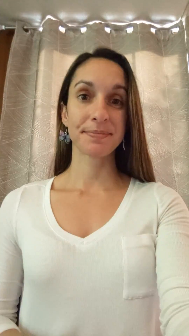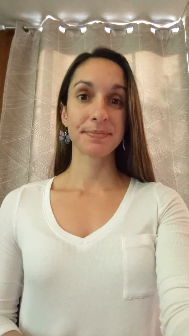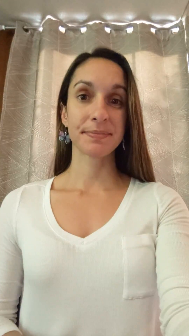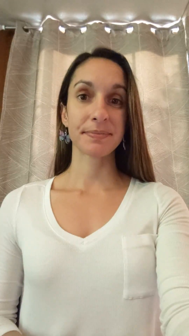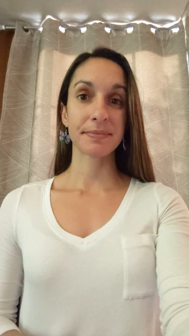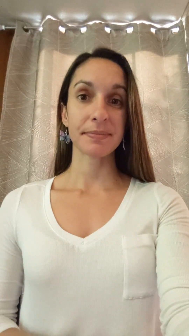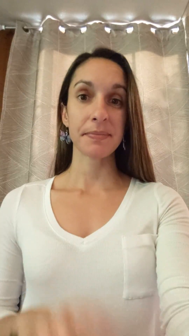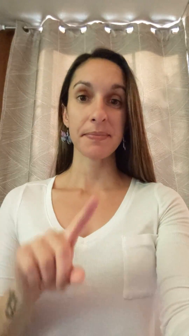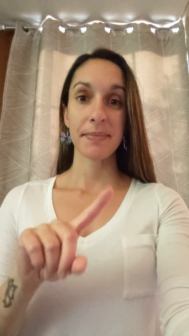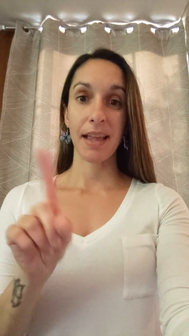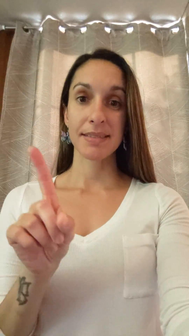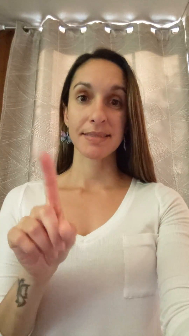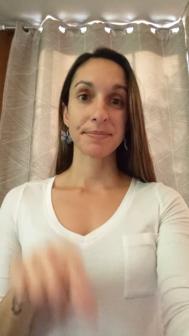but